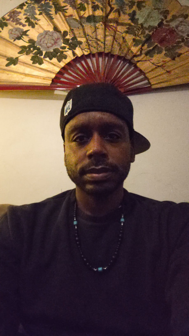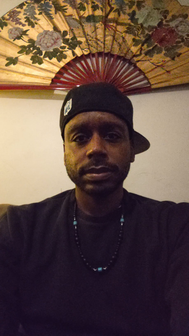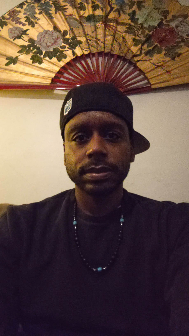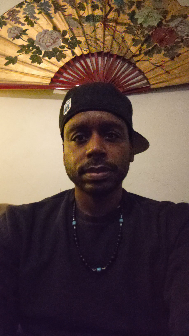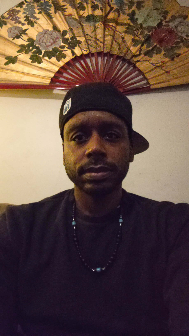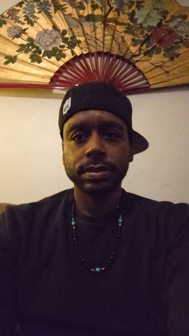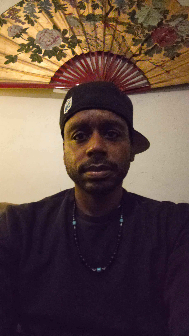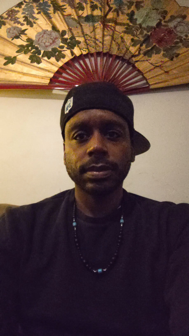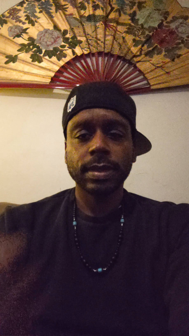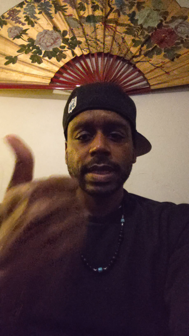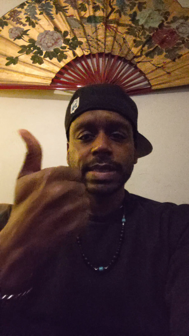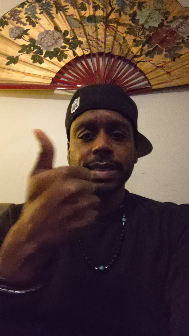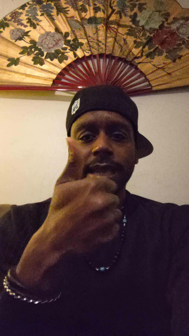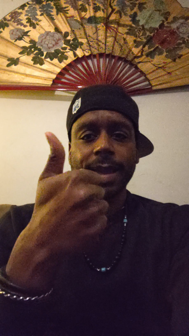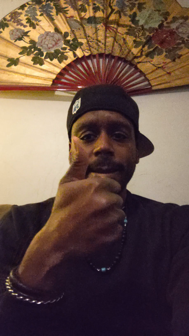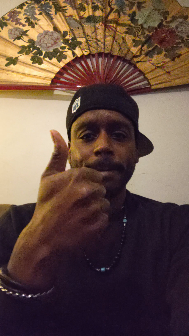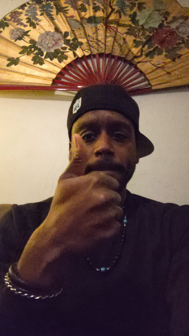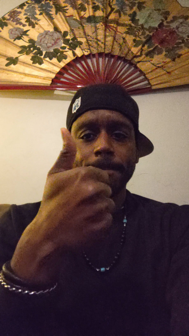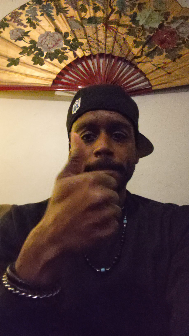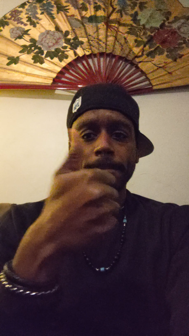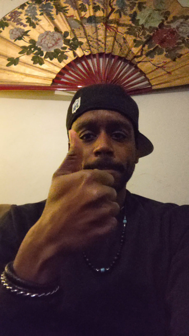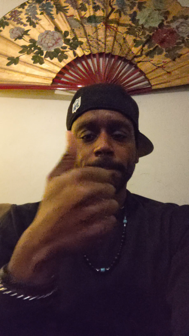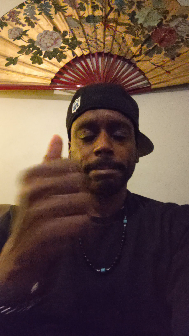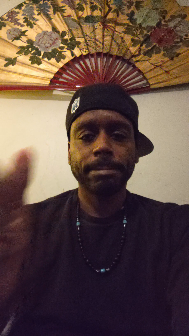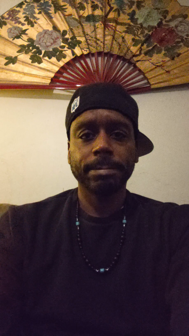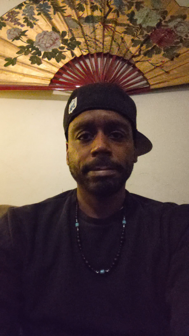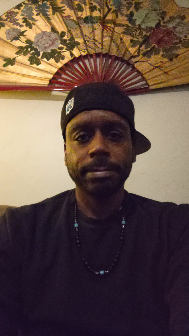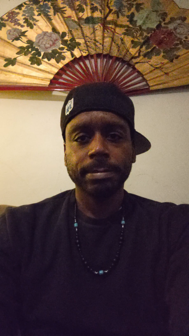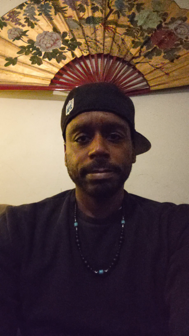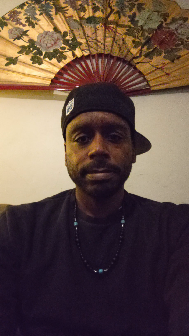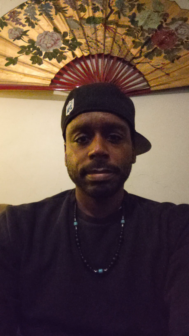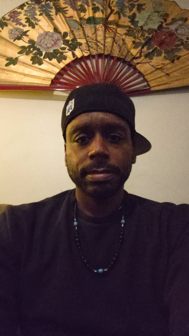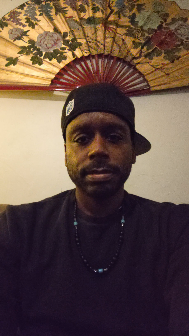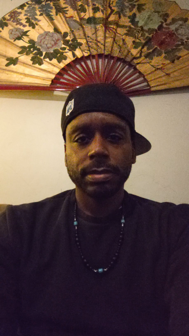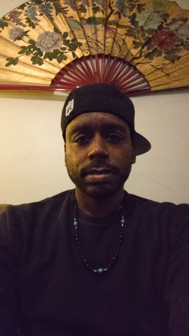game